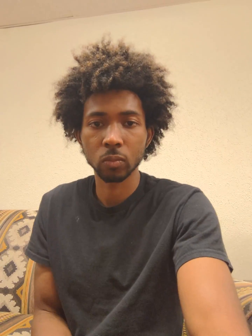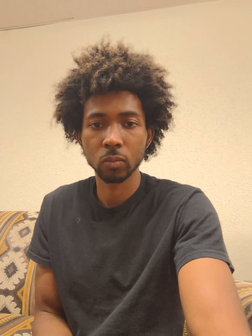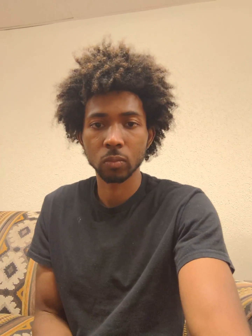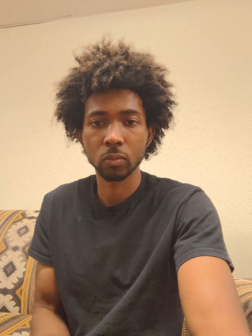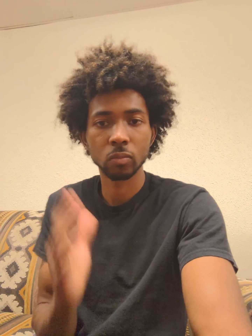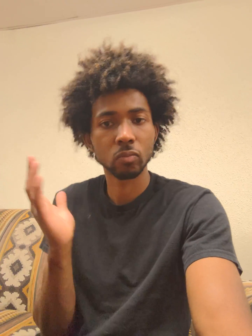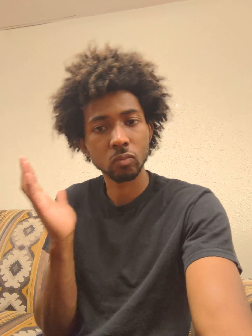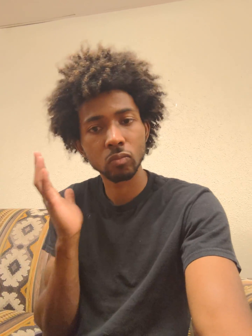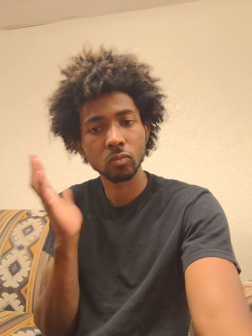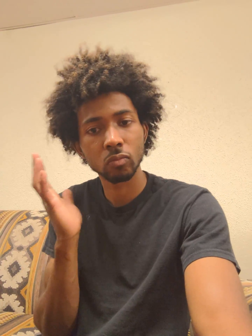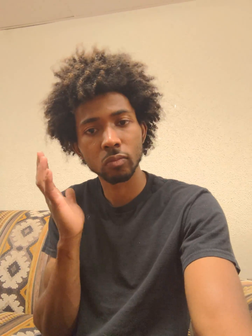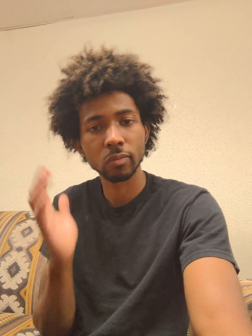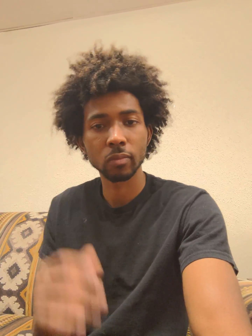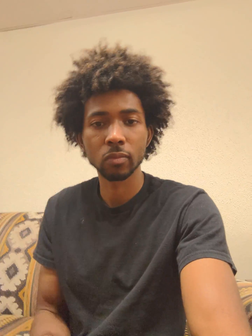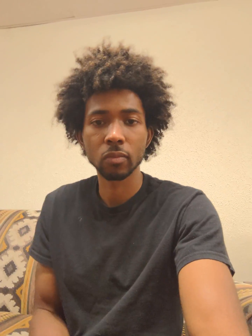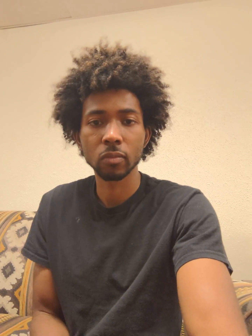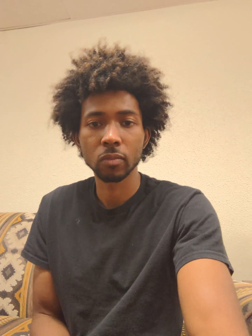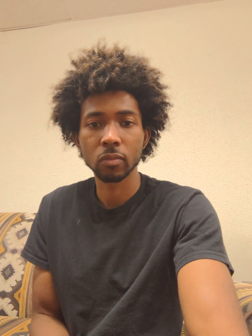pillow